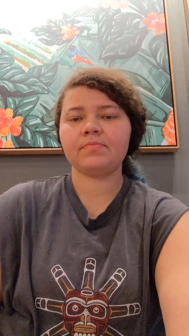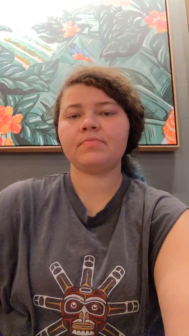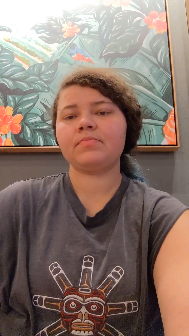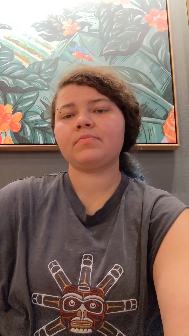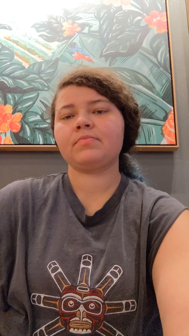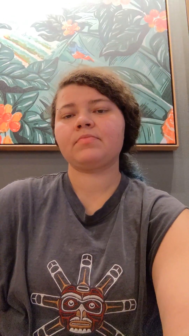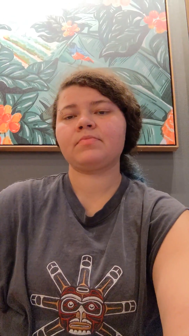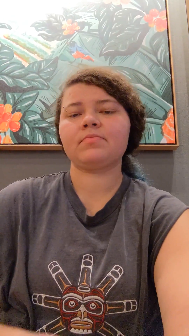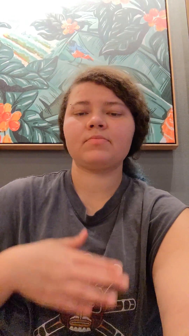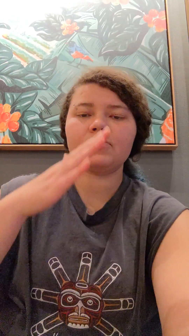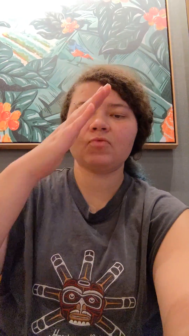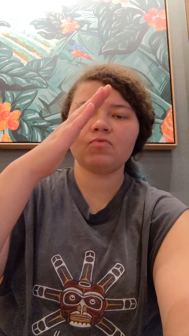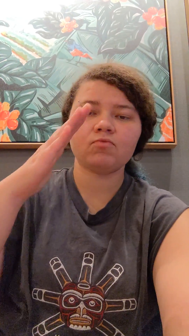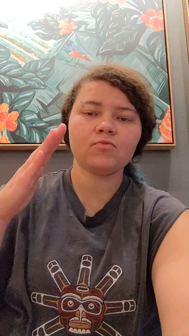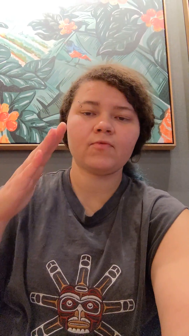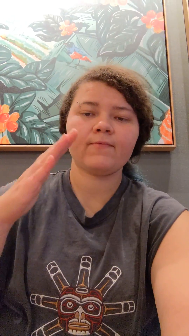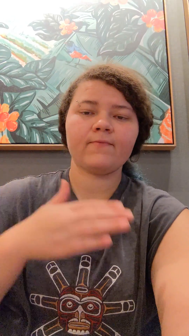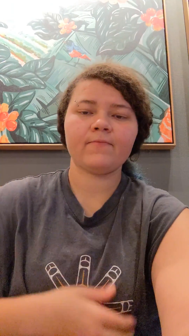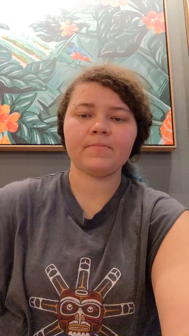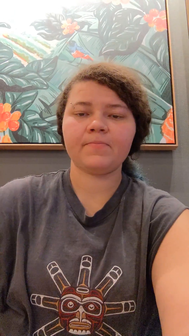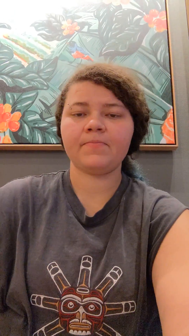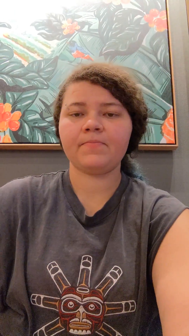roof